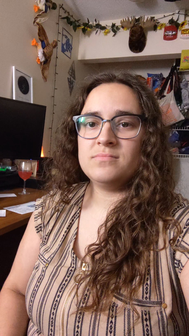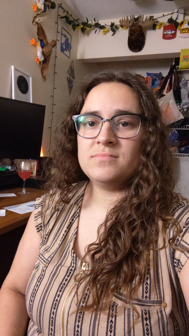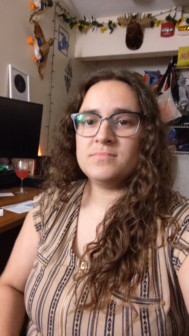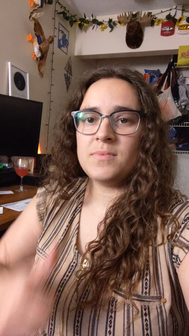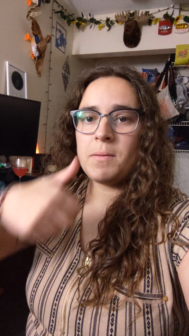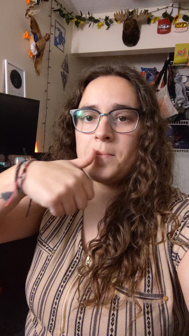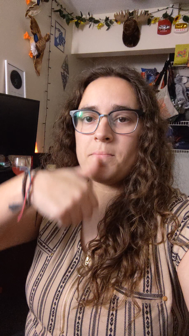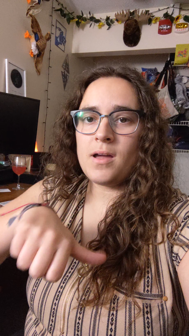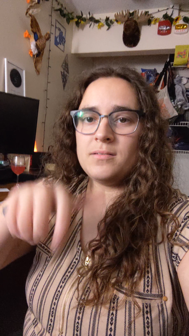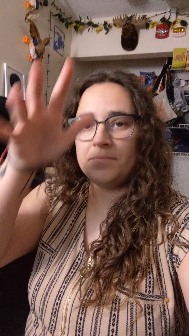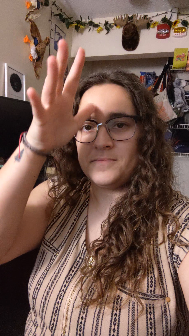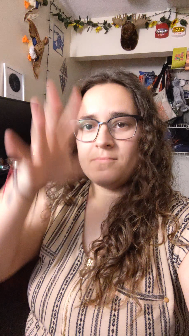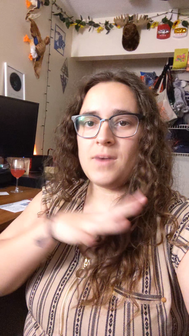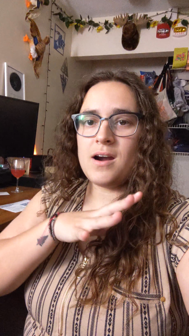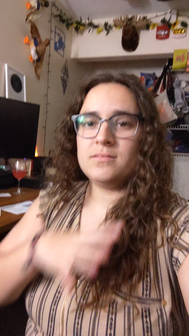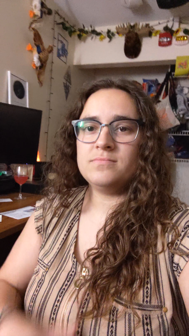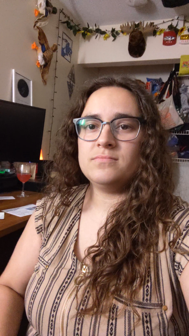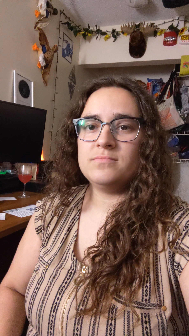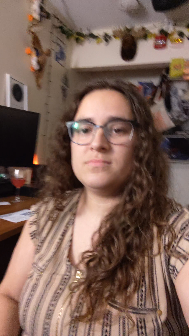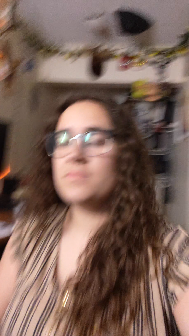mailman